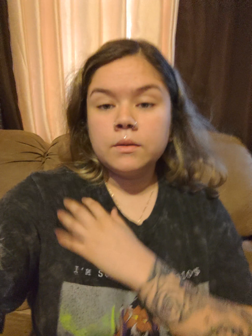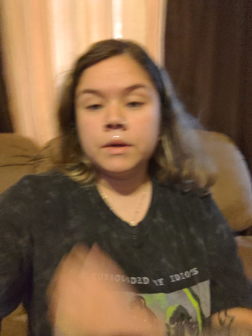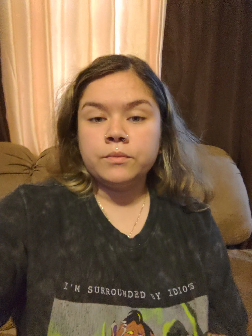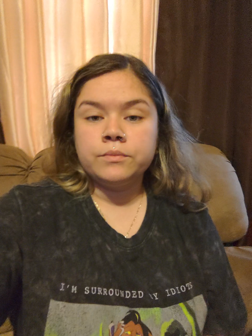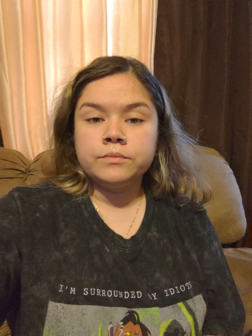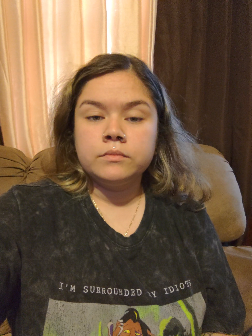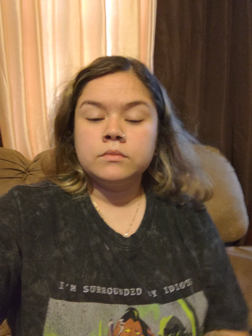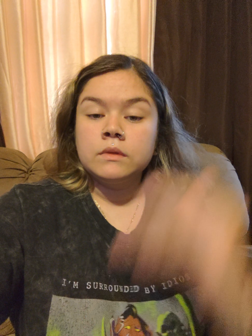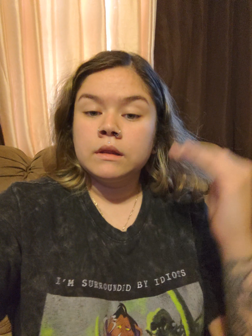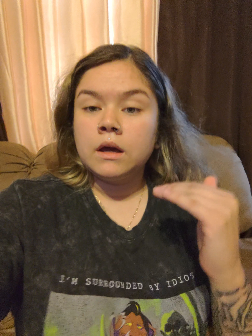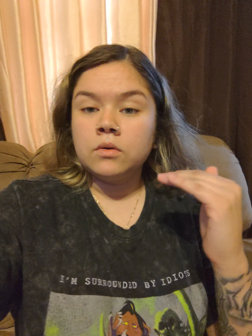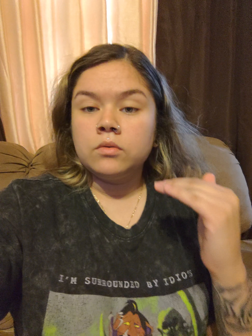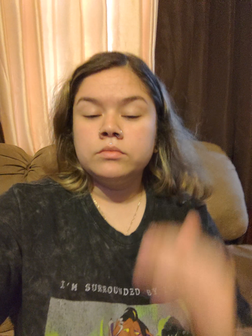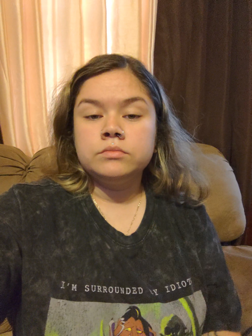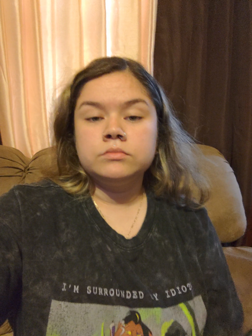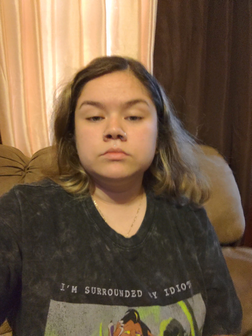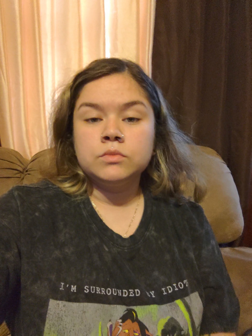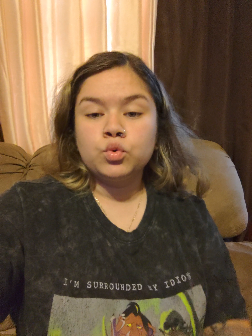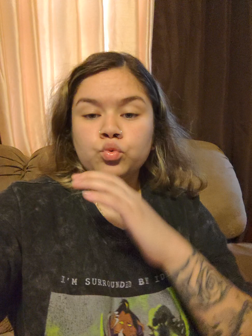little